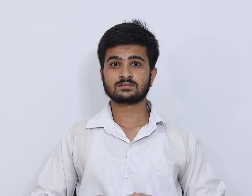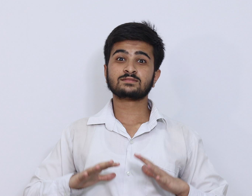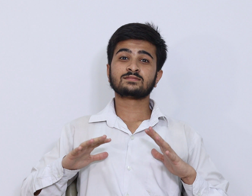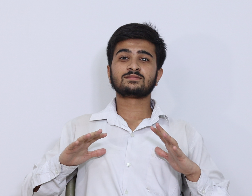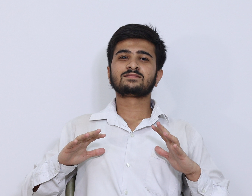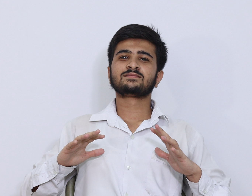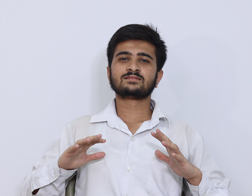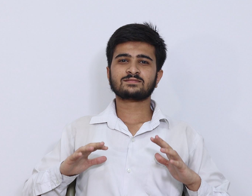scared